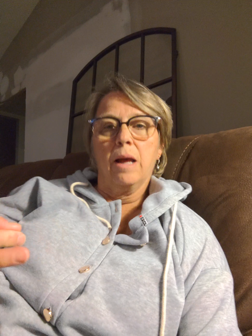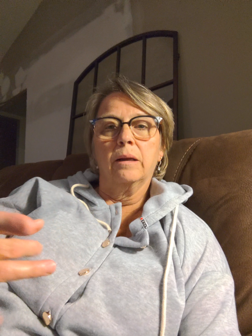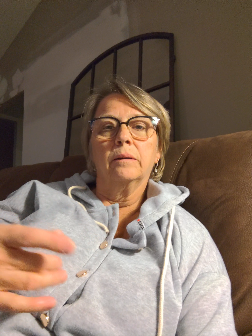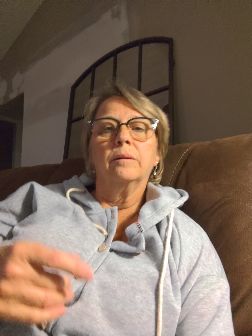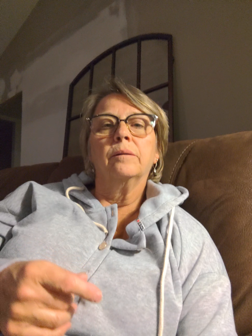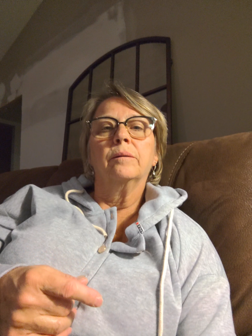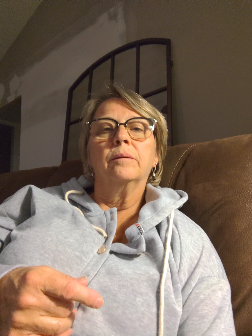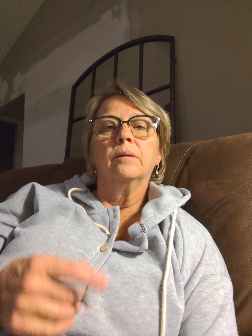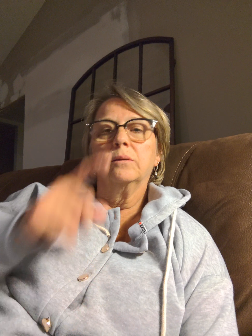like